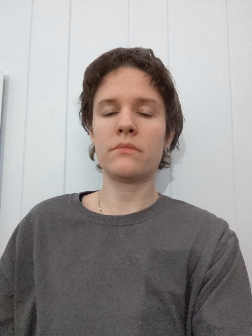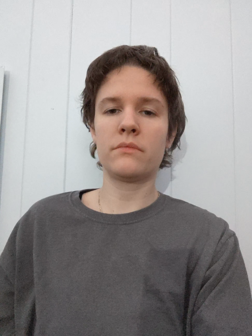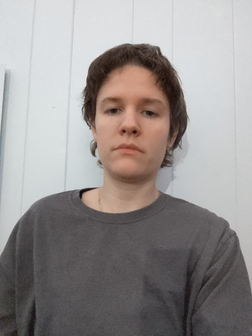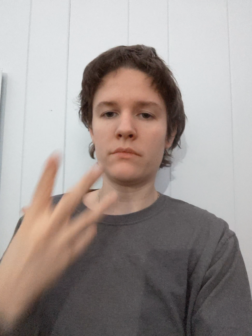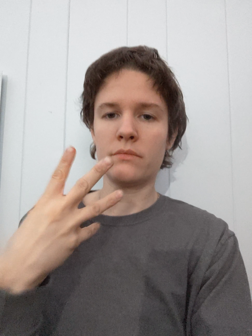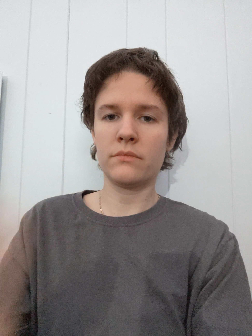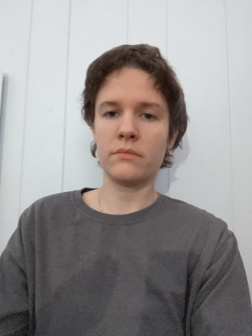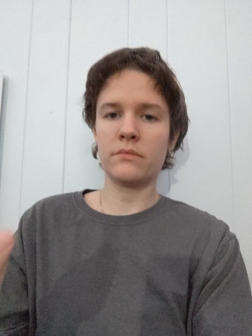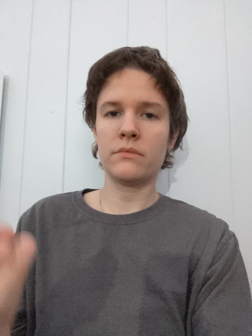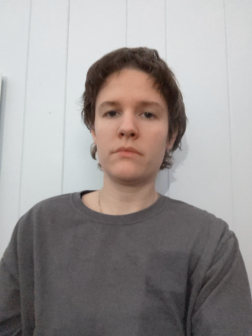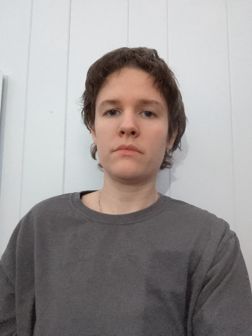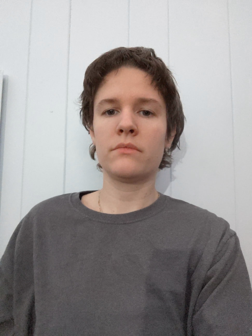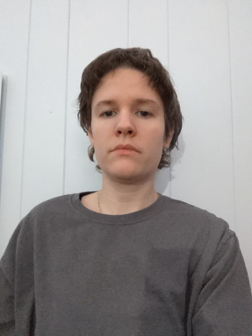go